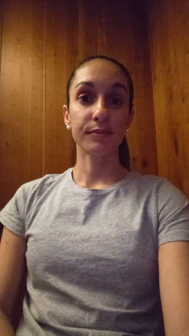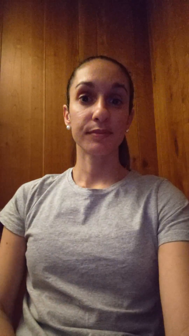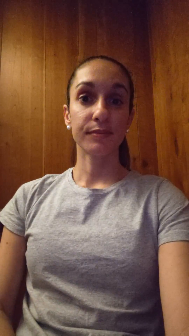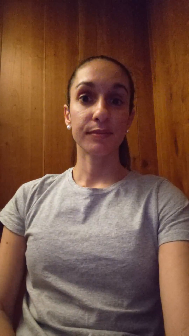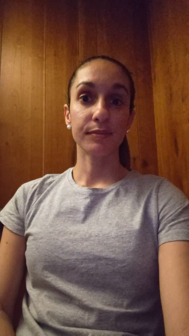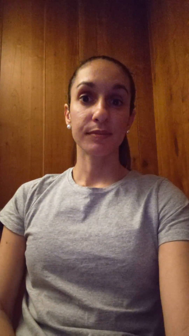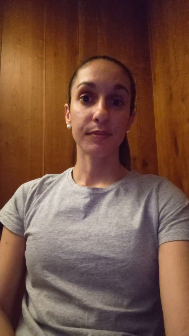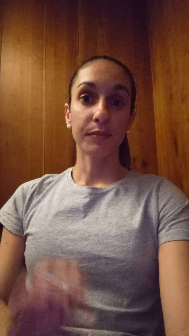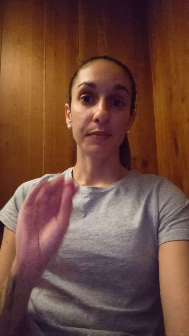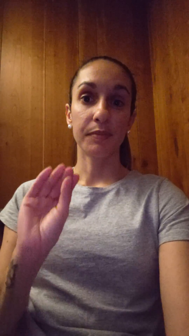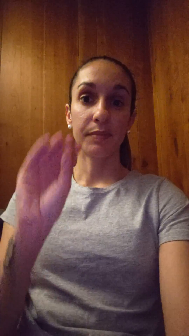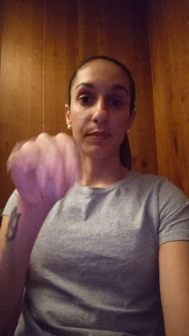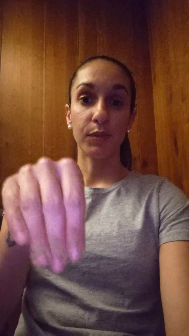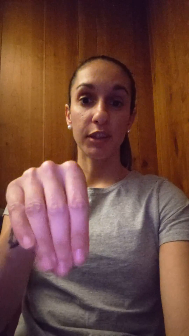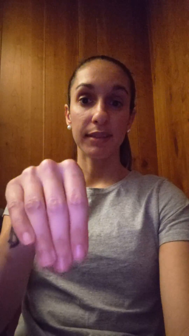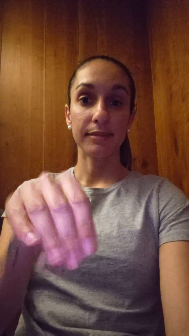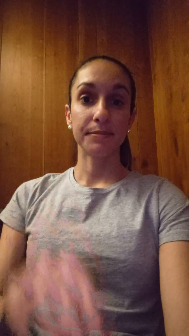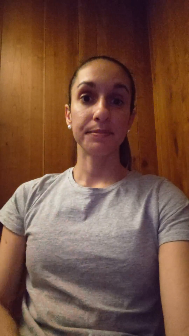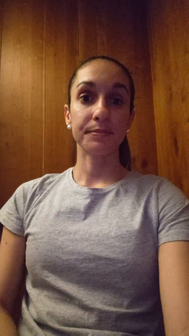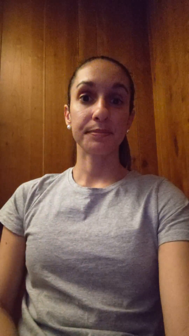put